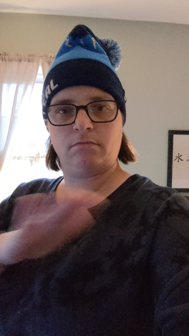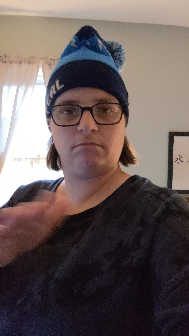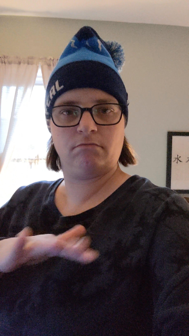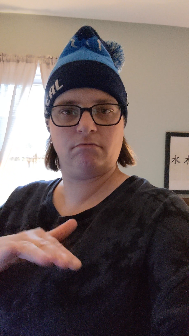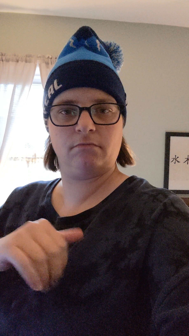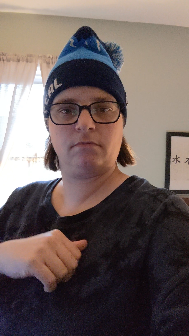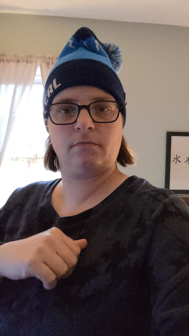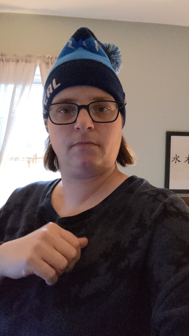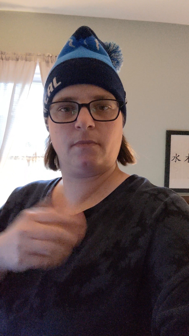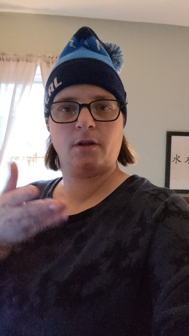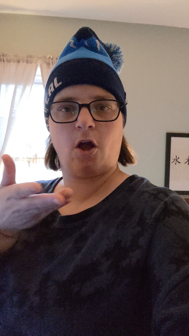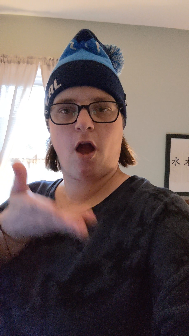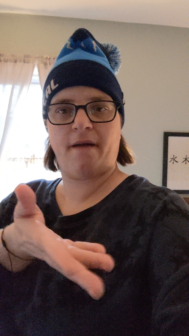oven